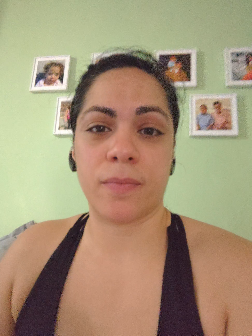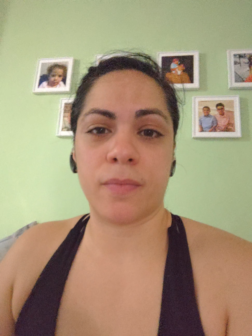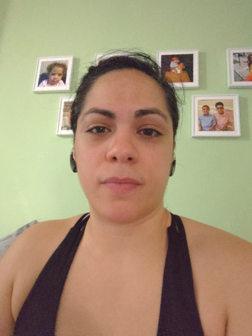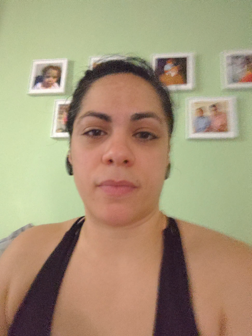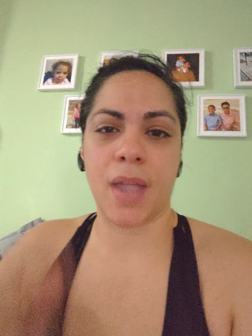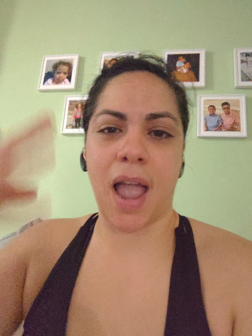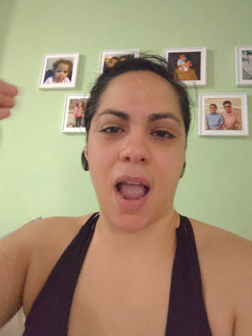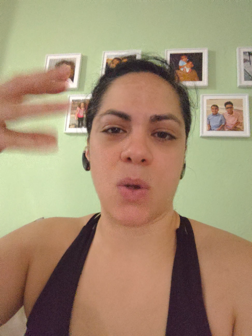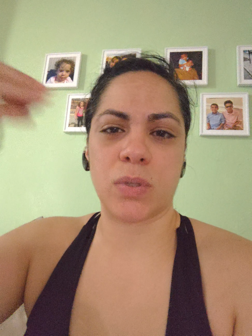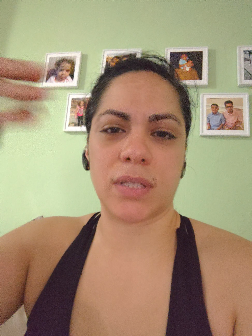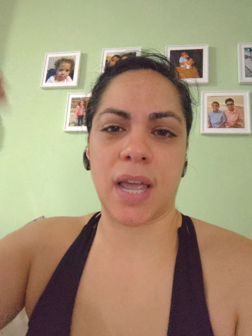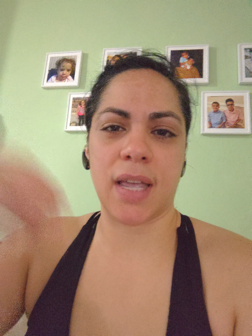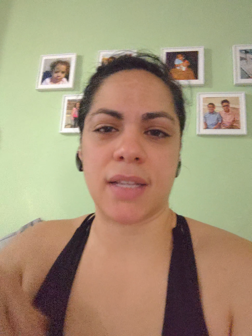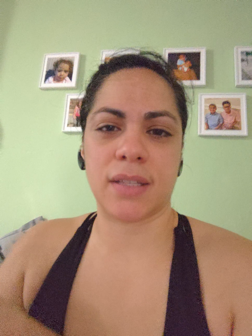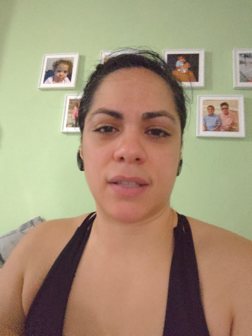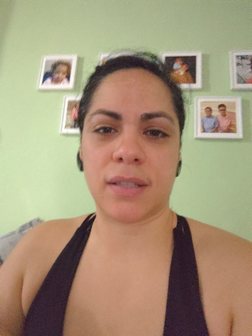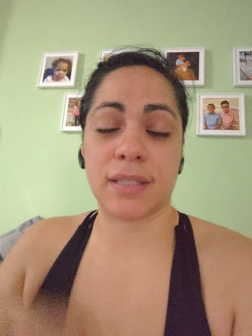outside